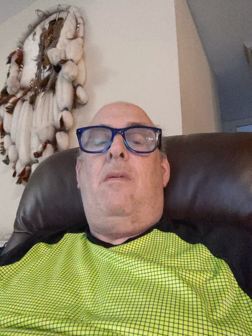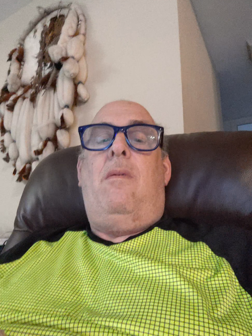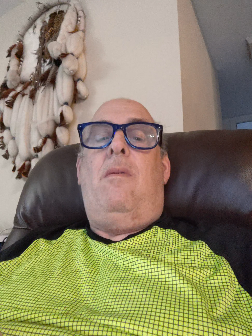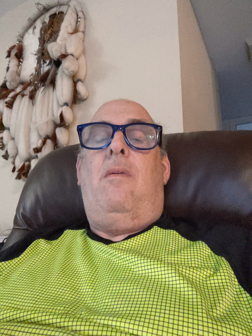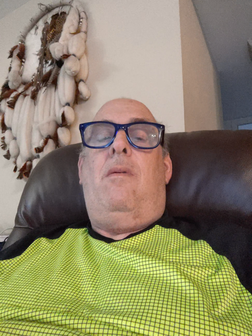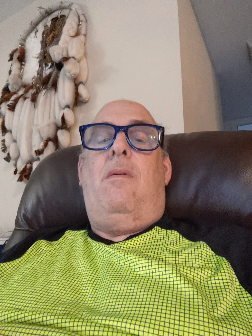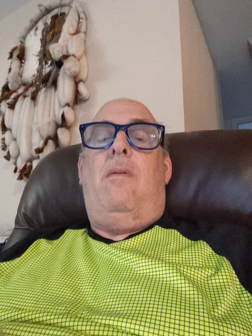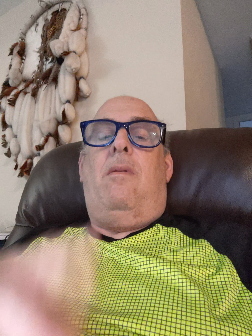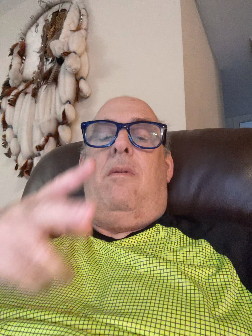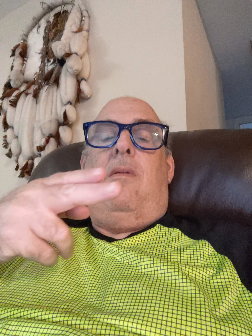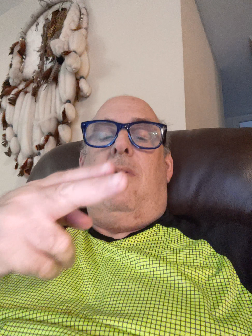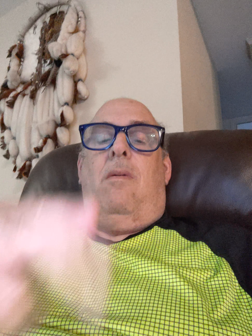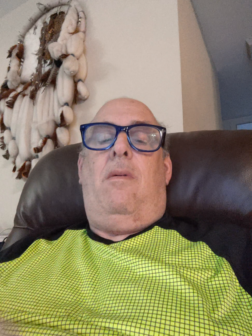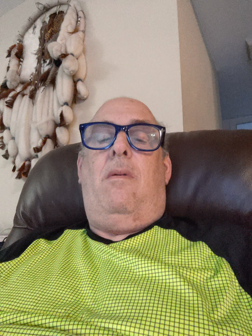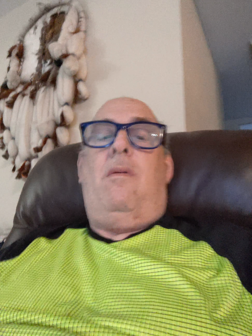cut